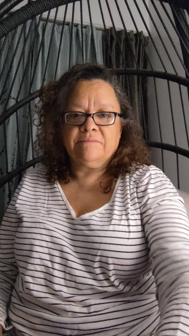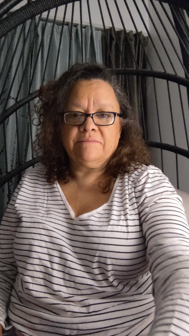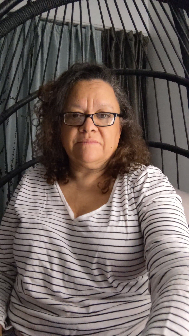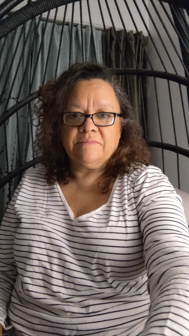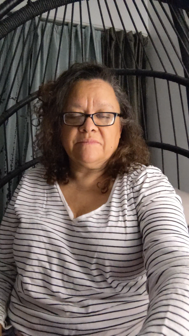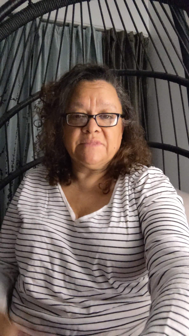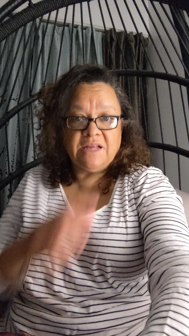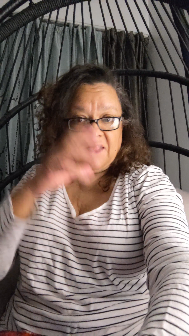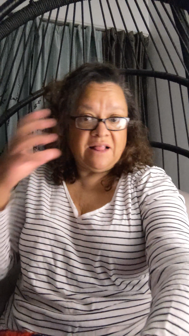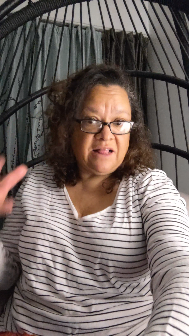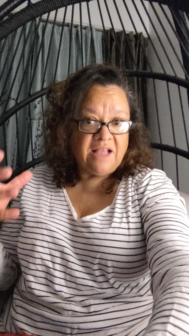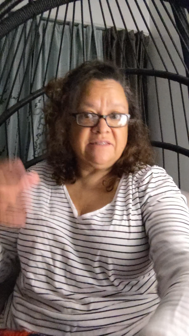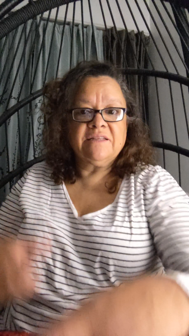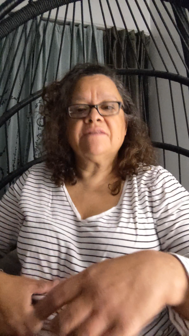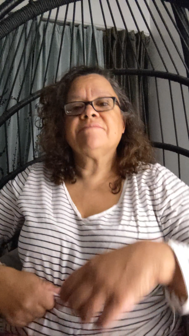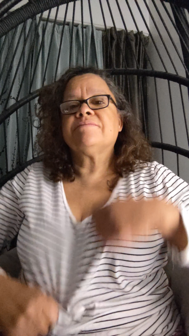a lot